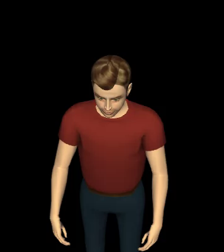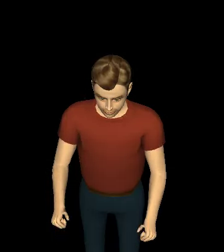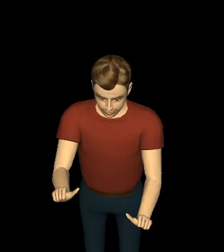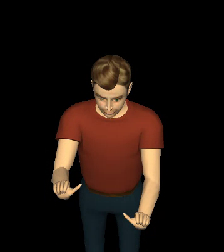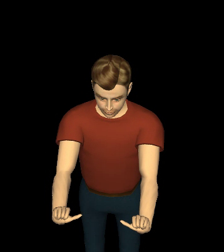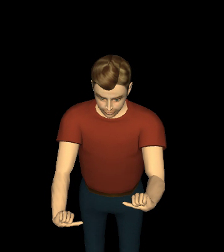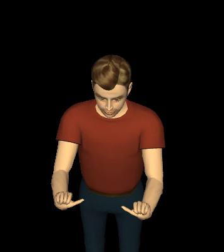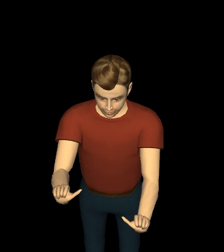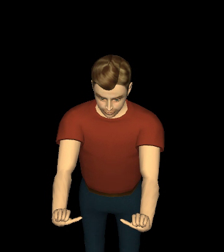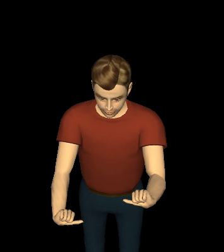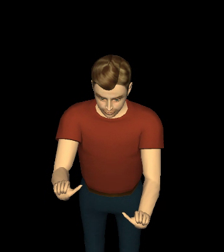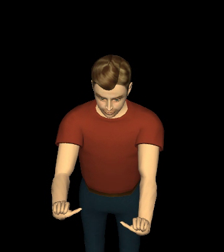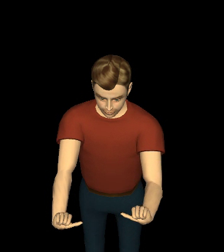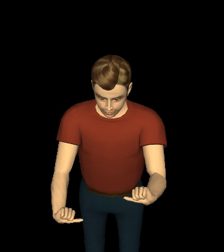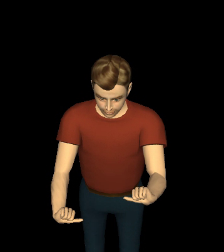مختبر